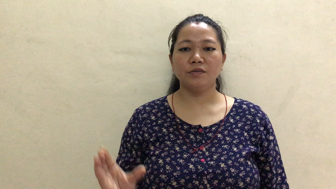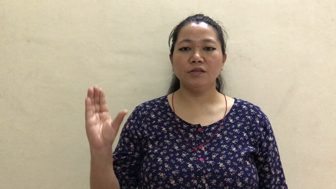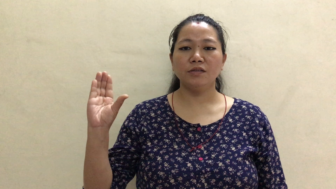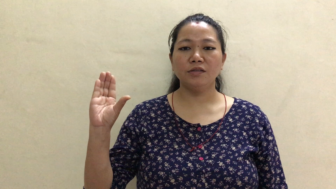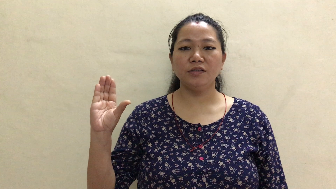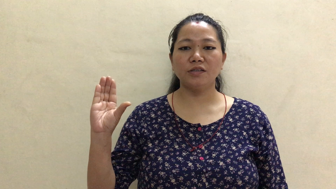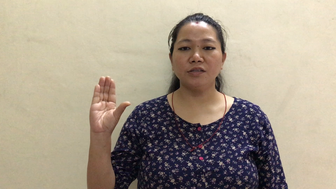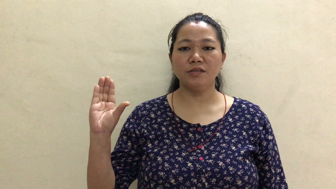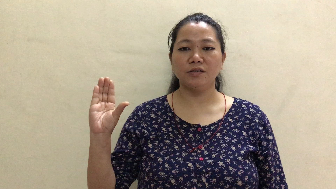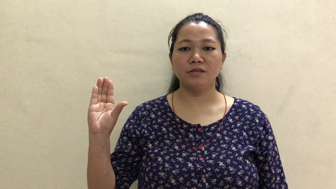य